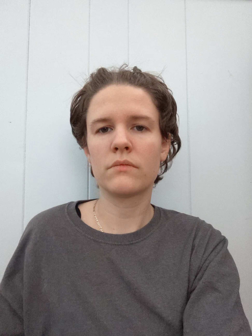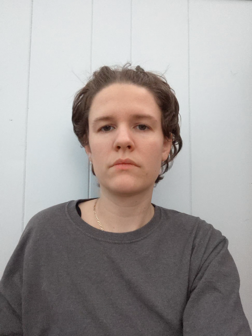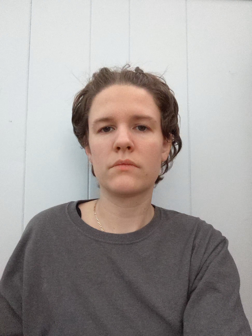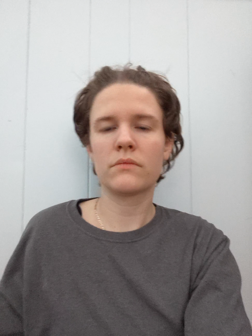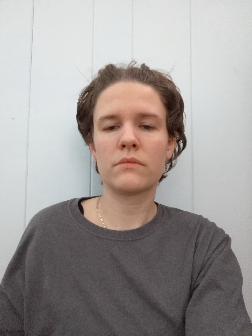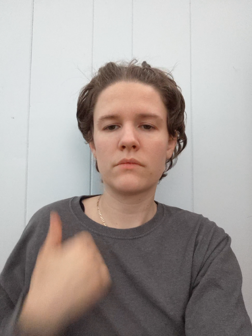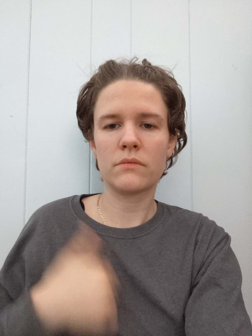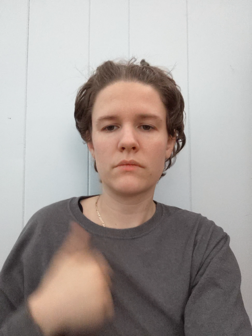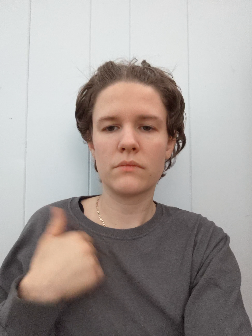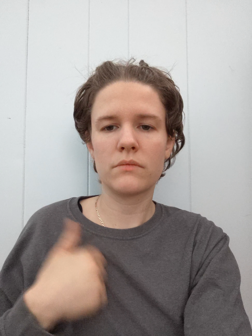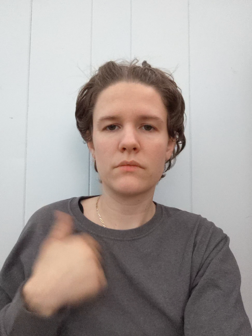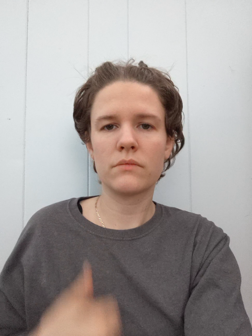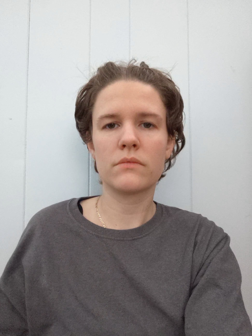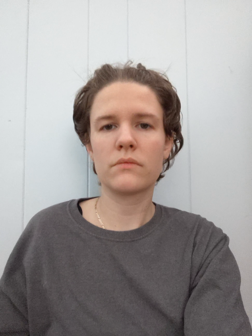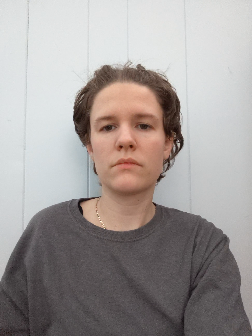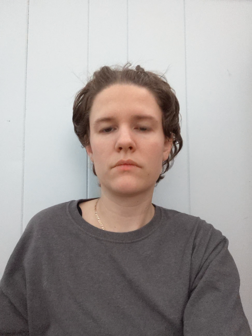bath